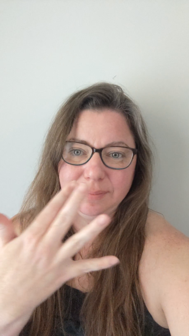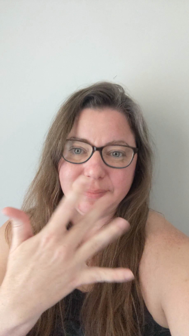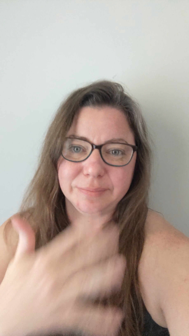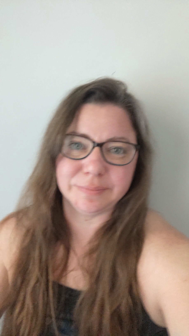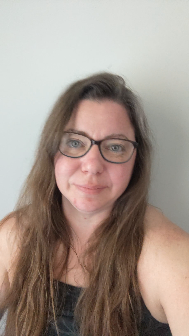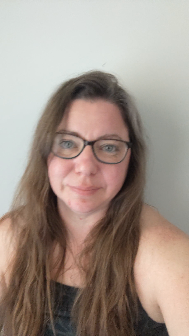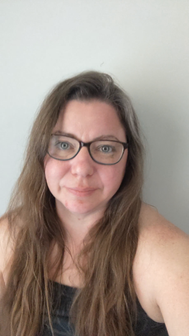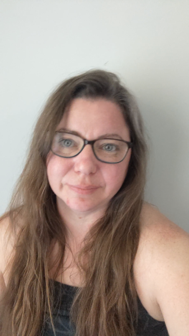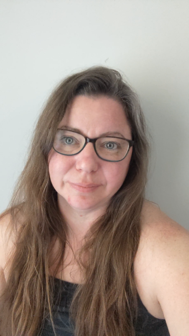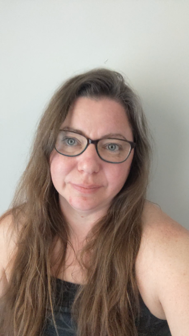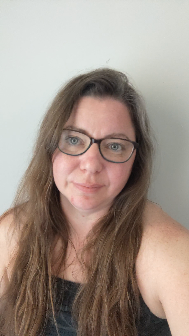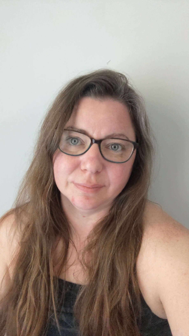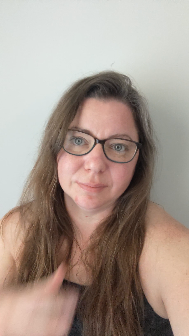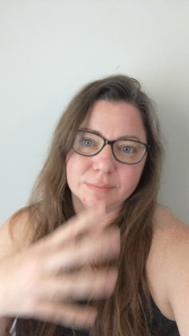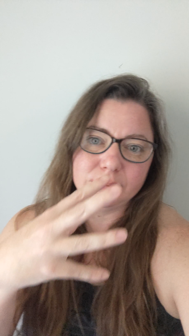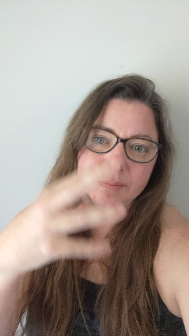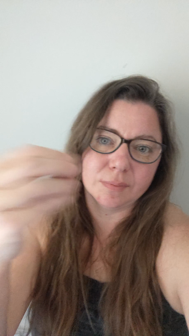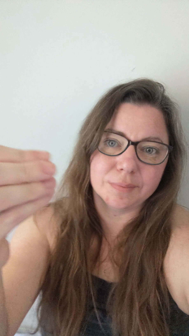going to